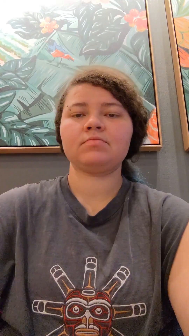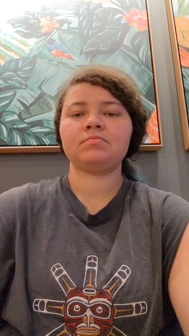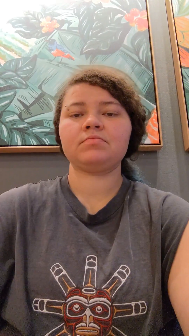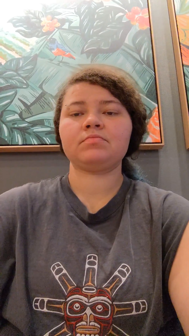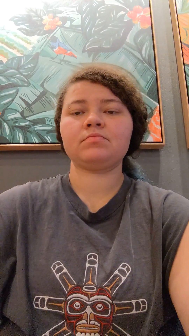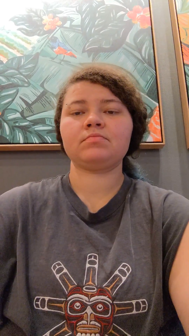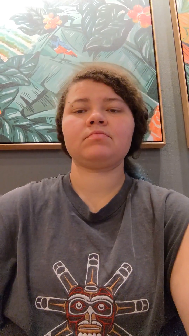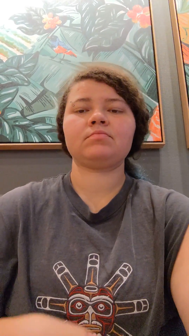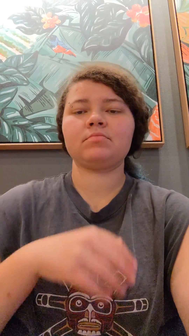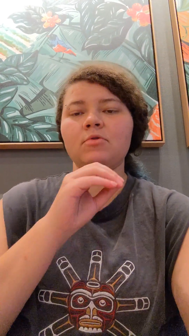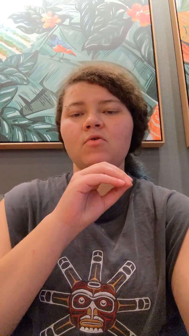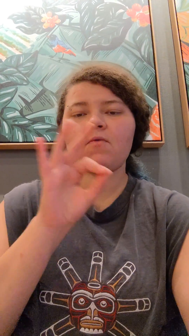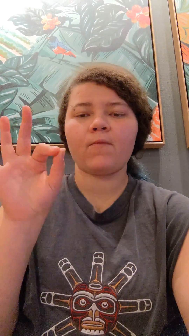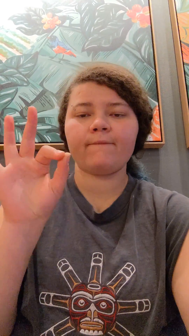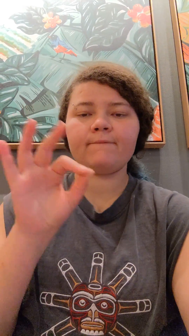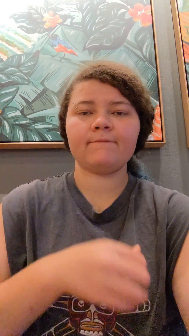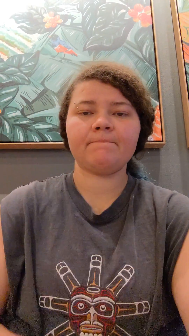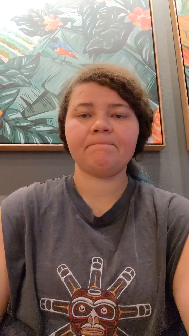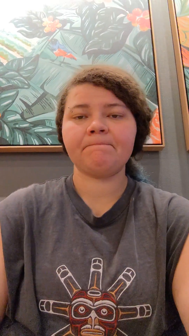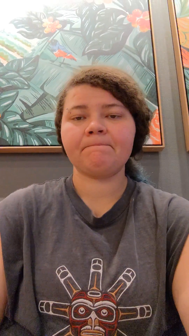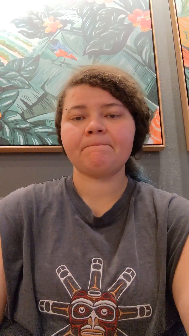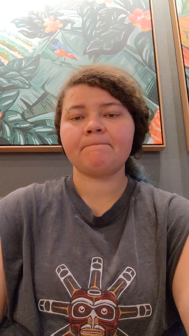off